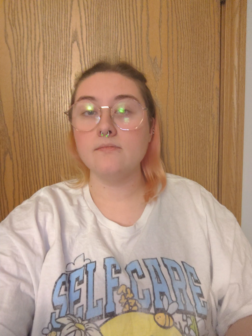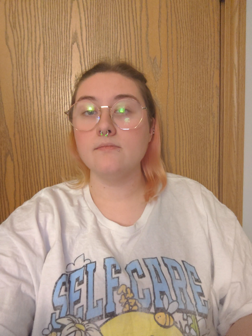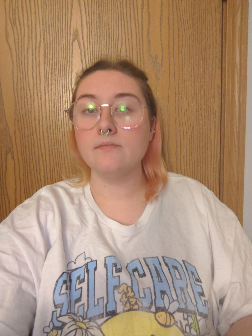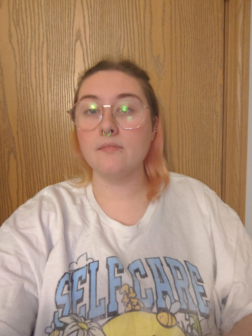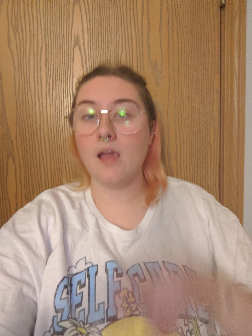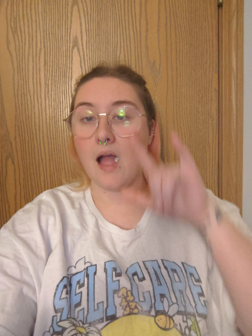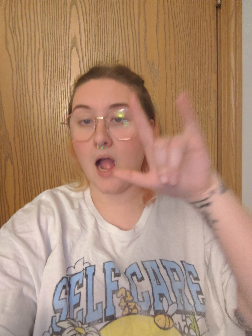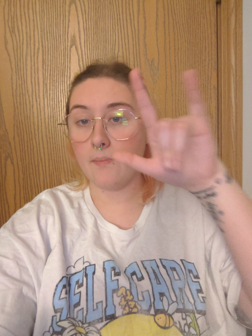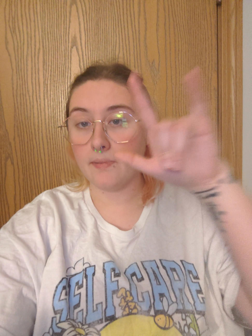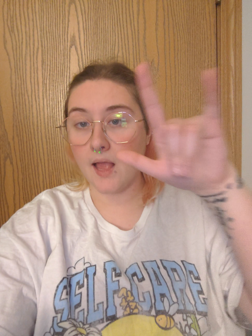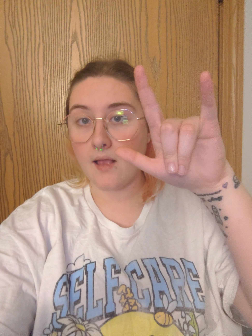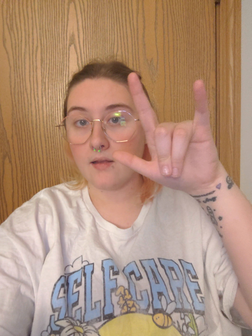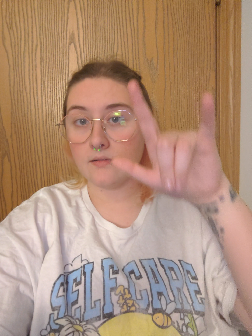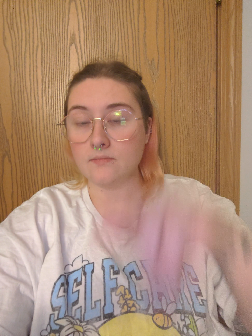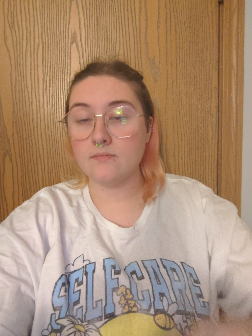airplane